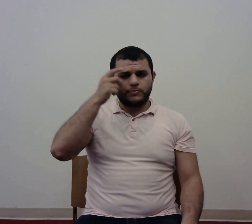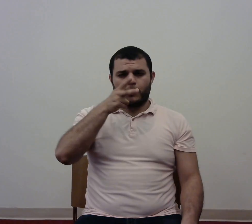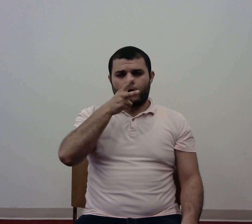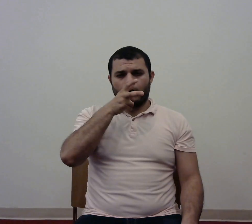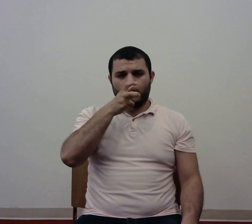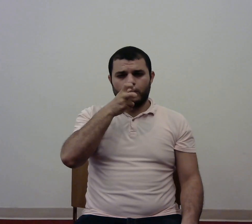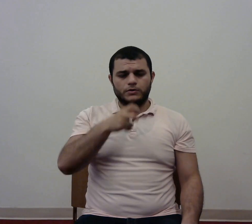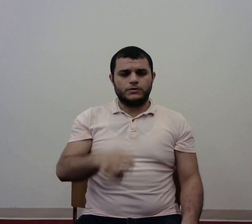ağrımaq